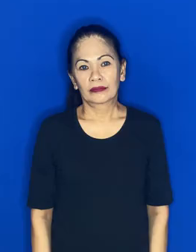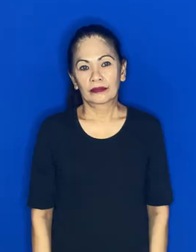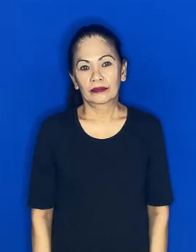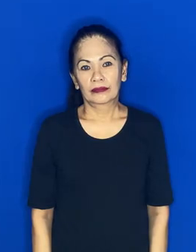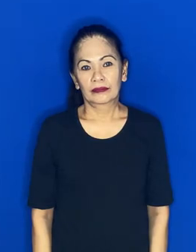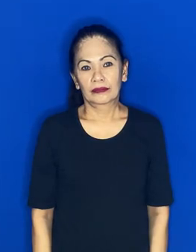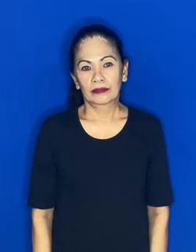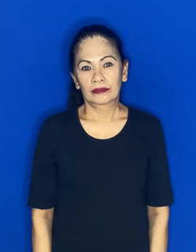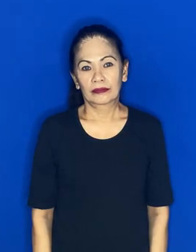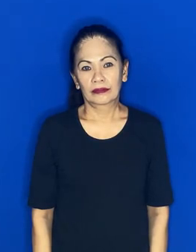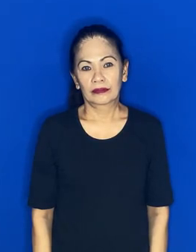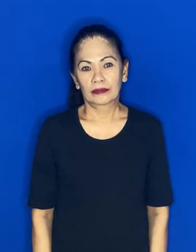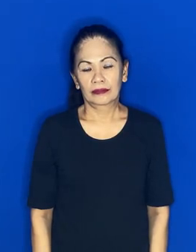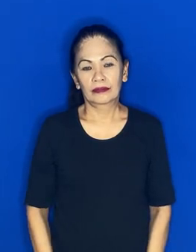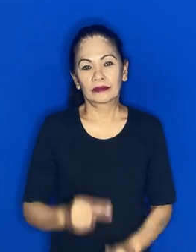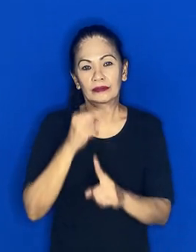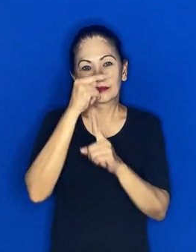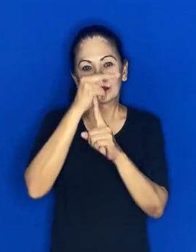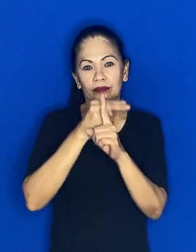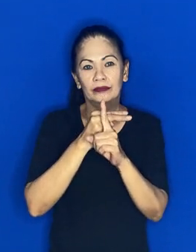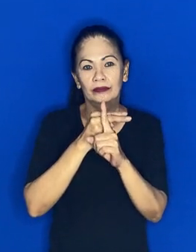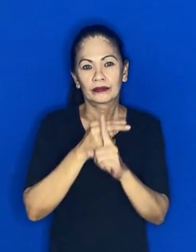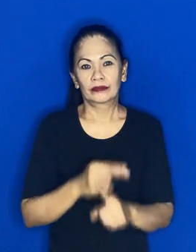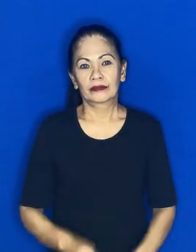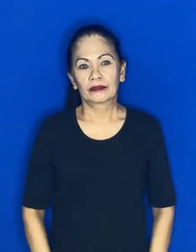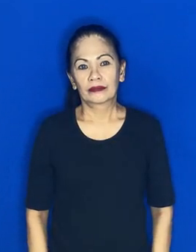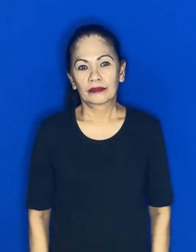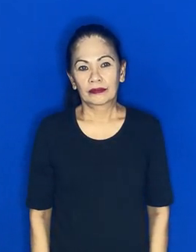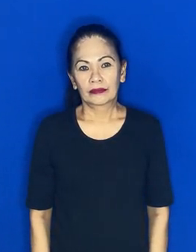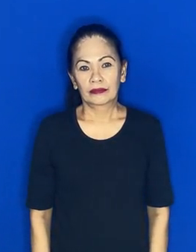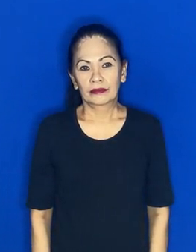november